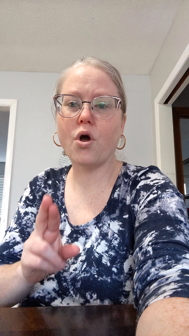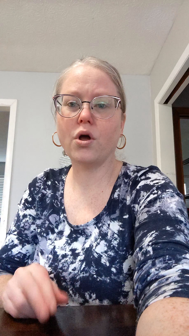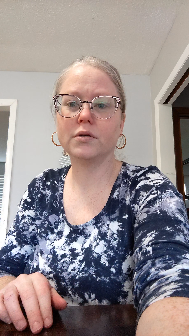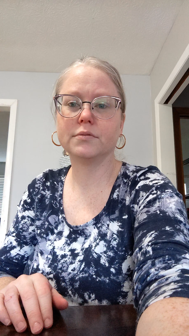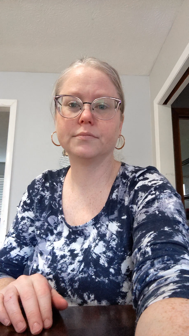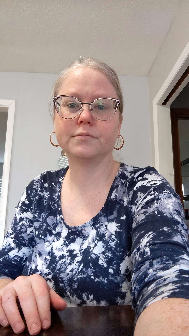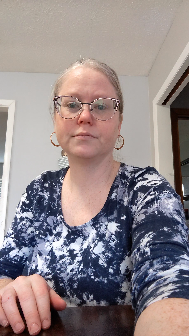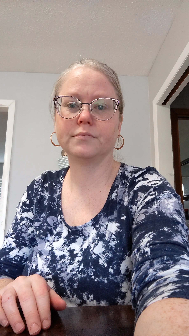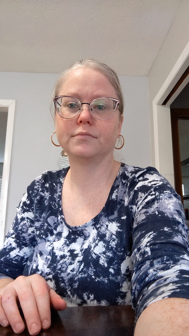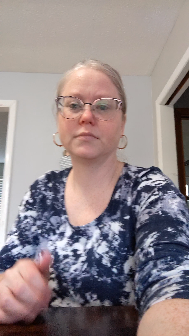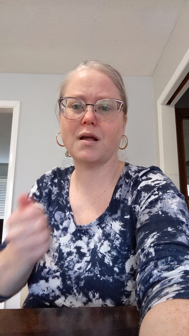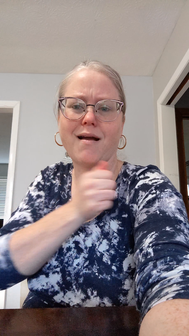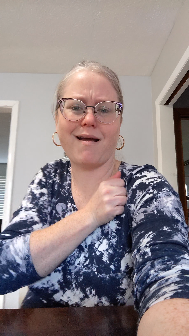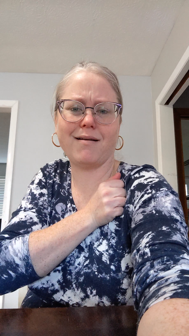hug